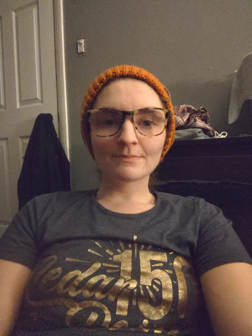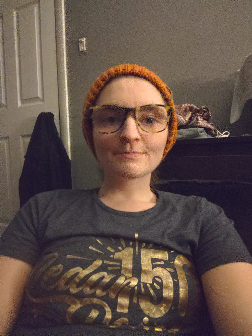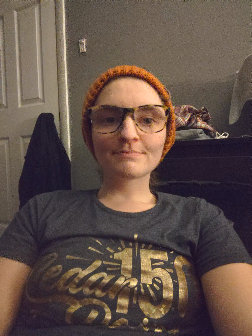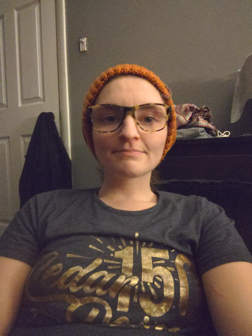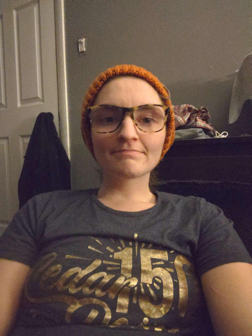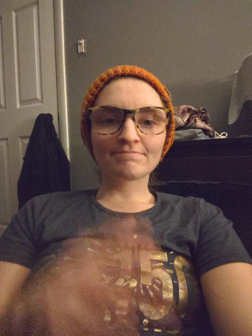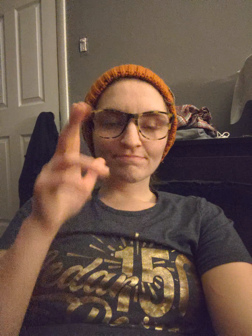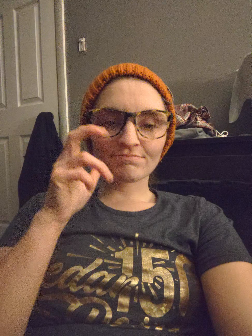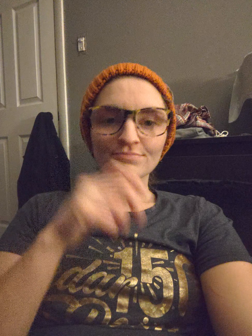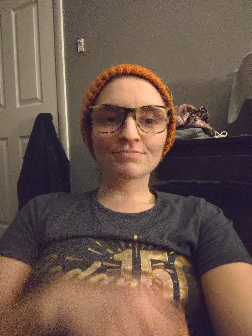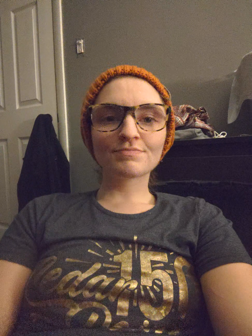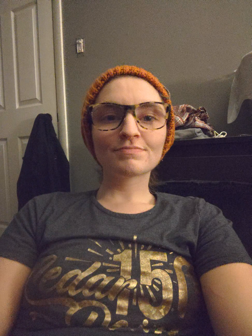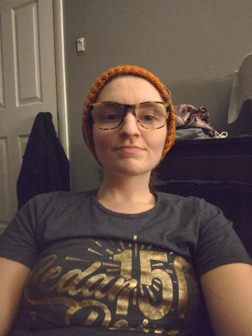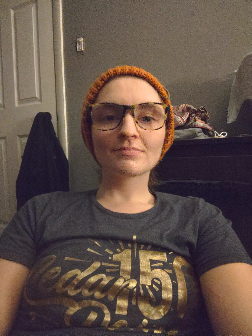hear